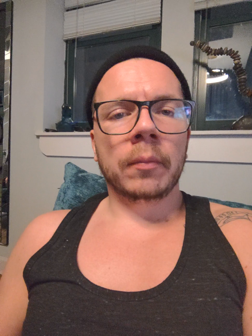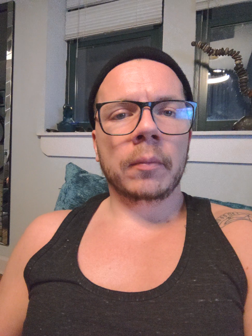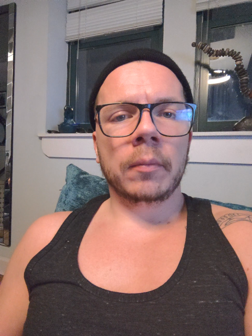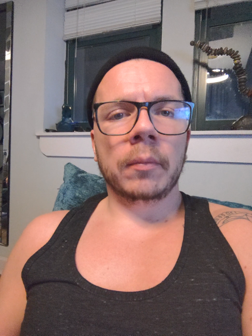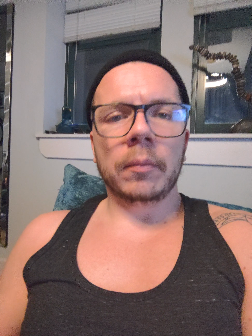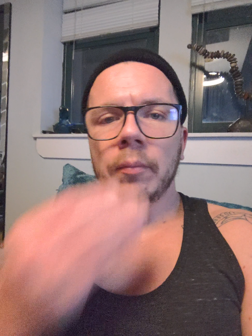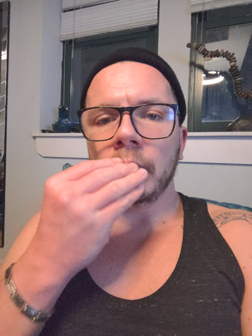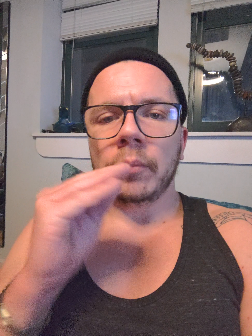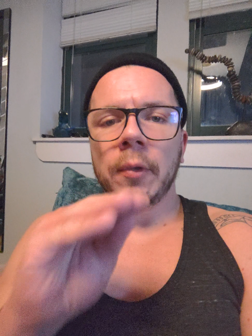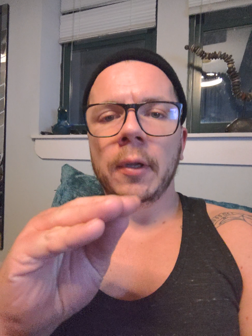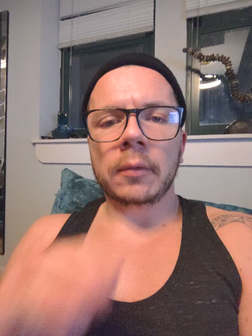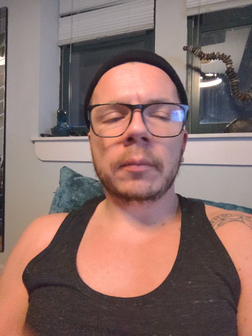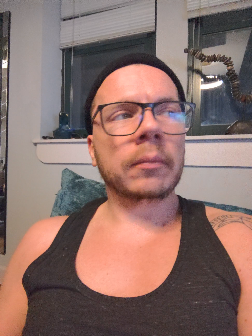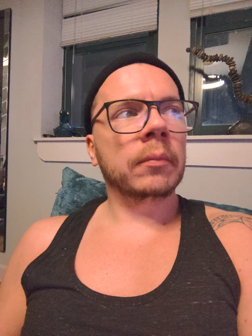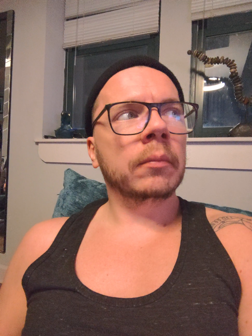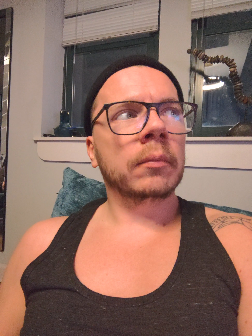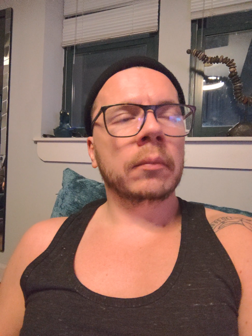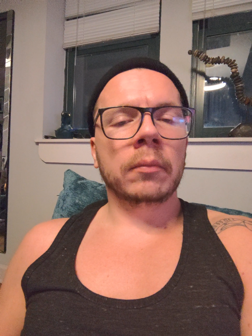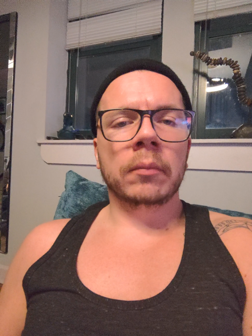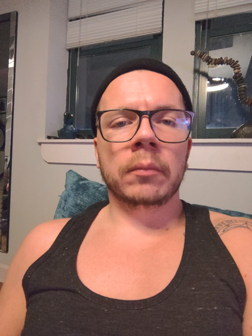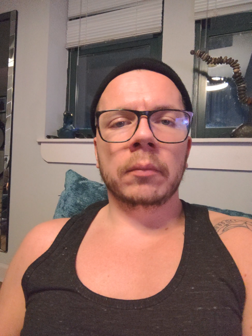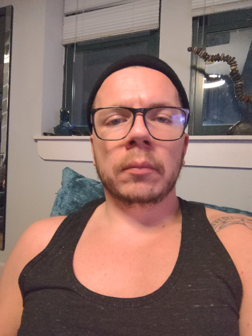kiss